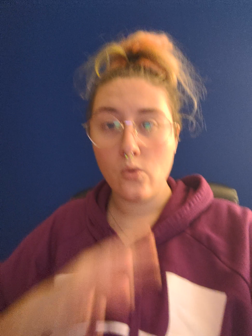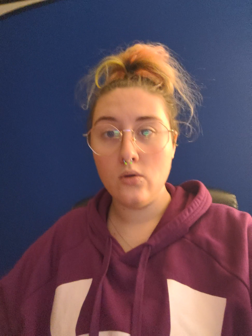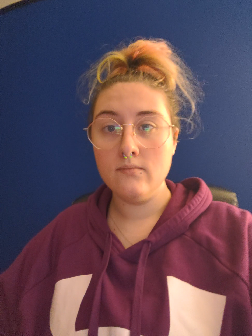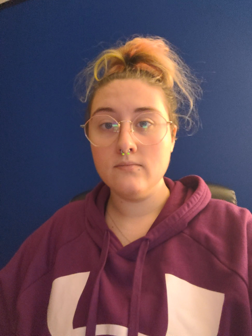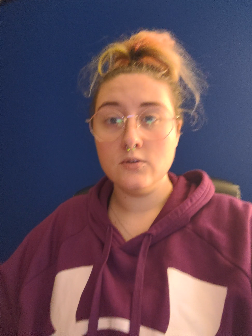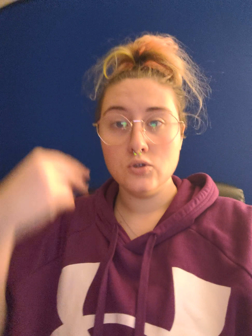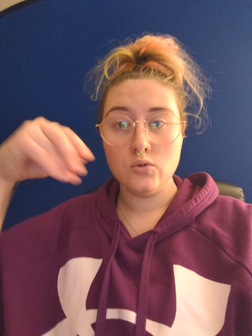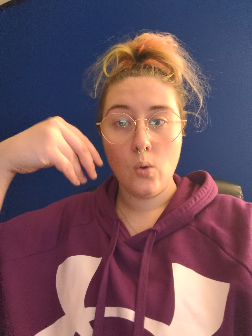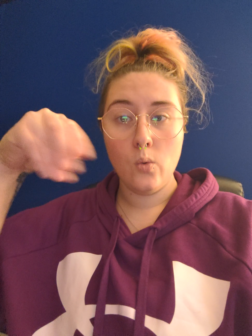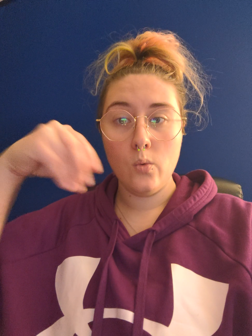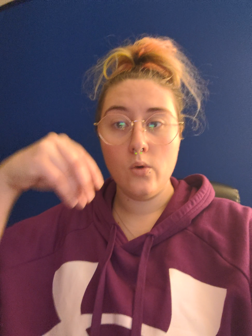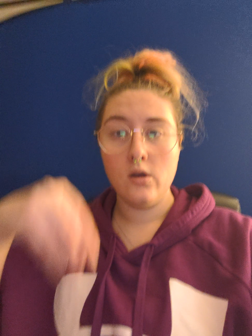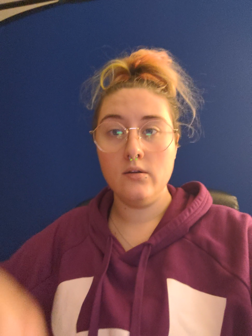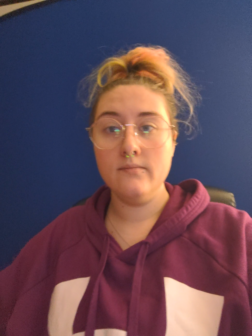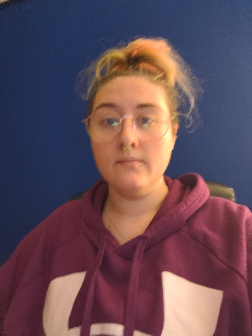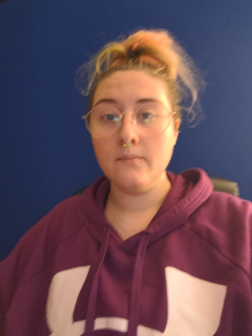store